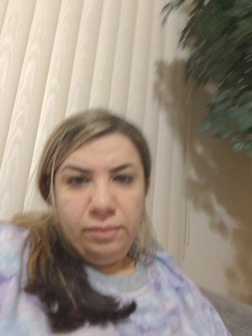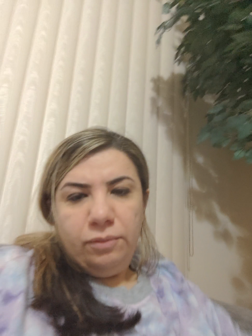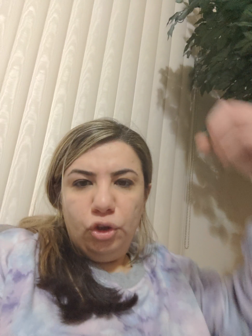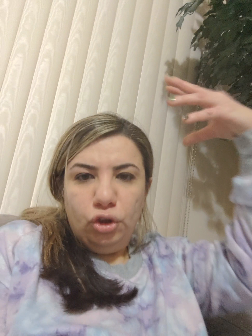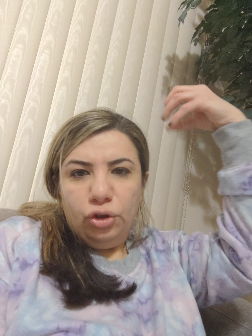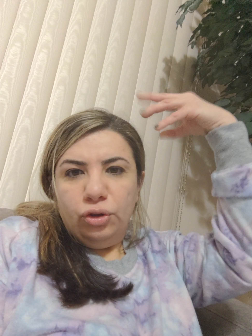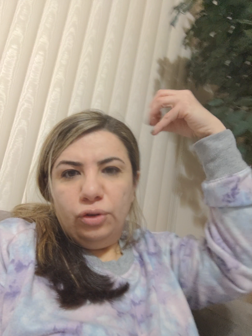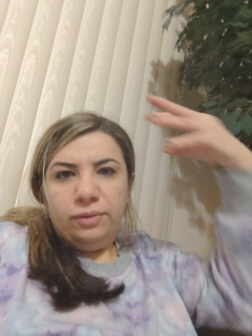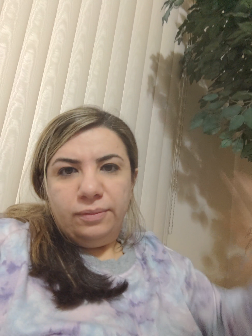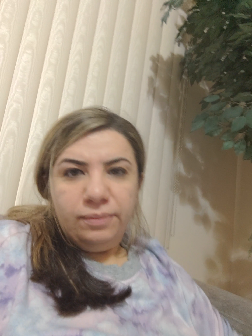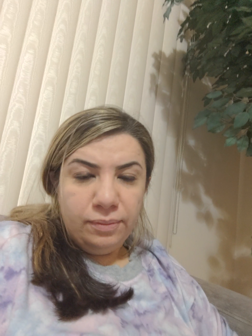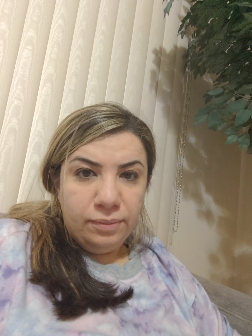shower